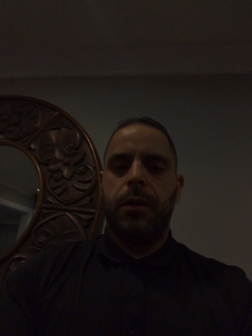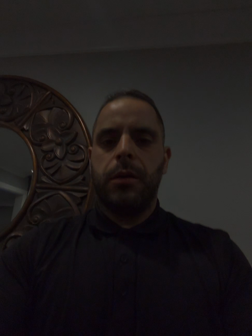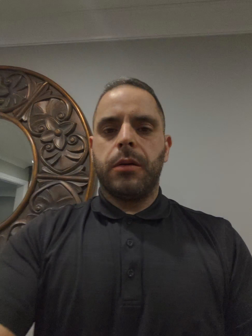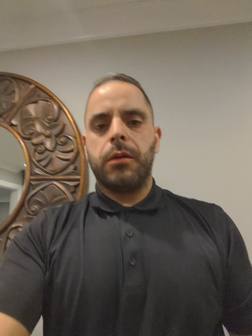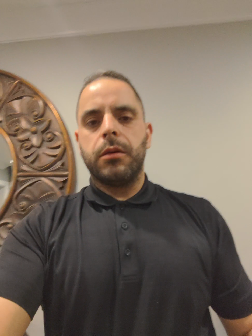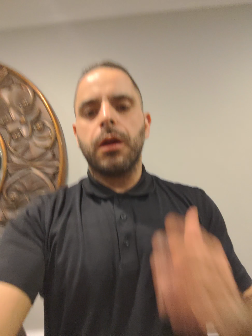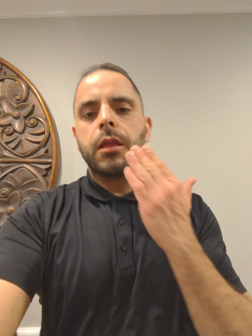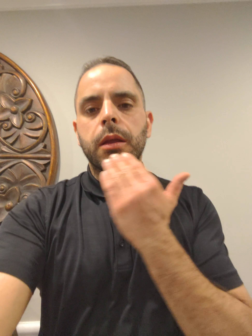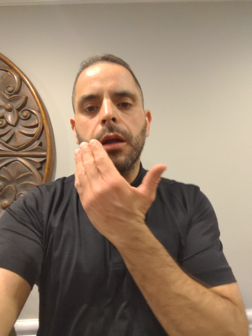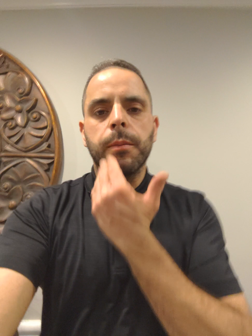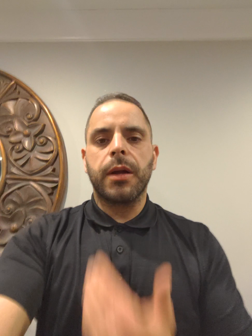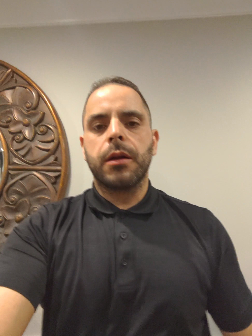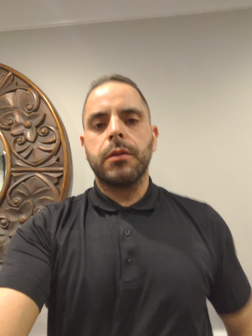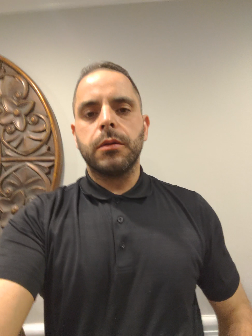napkin